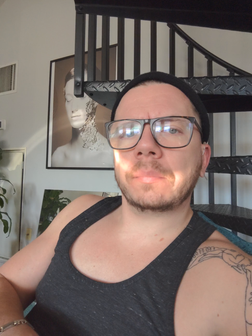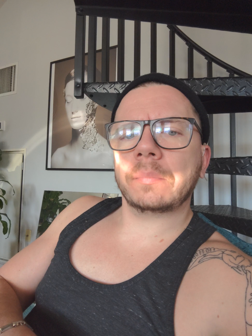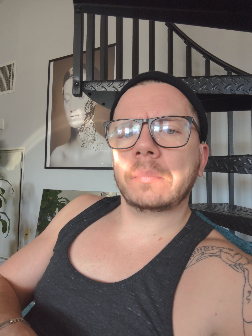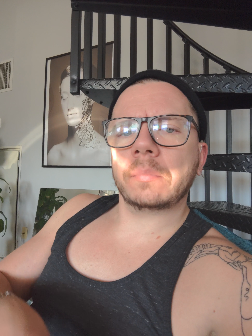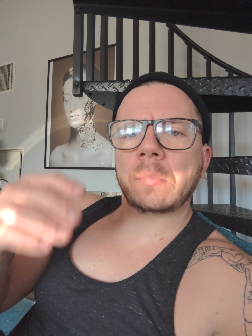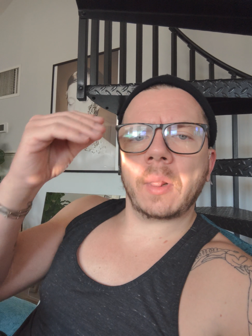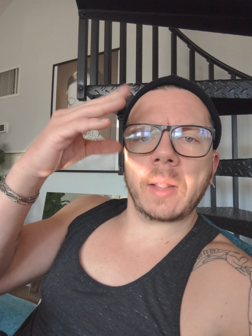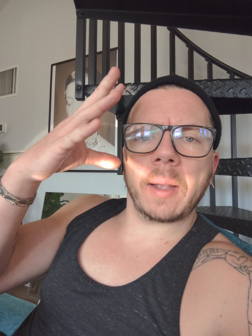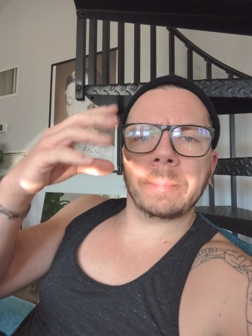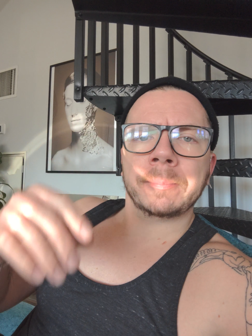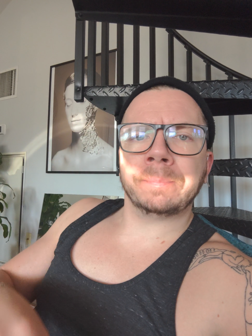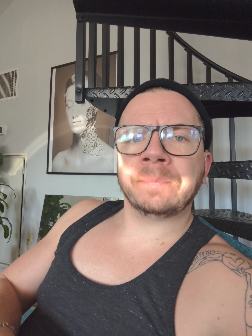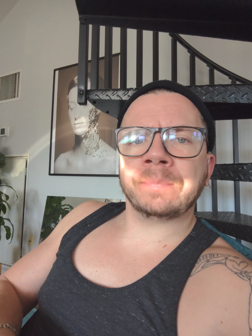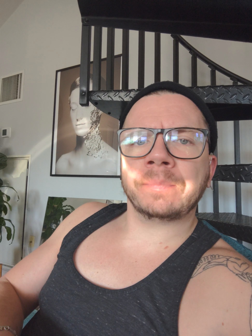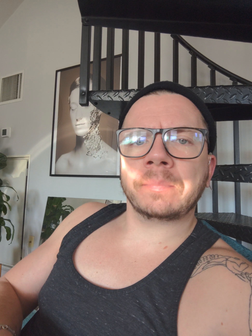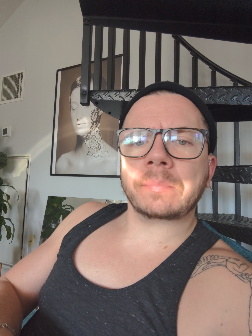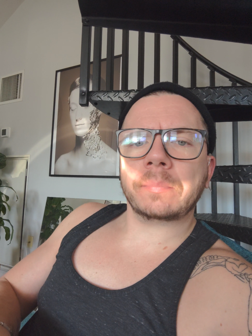lamp